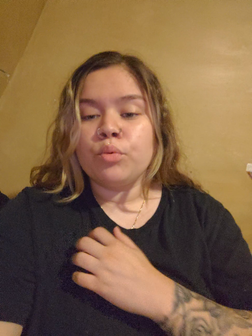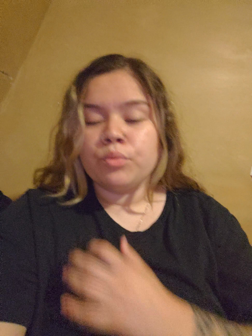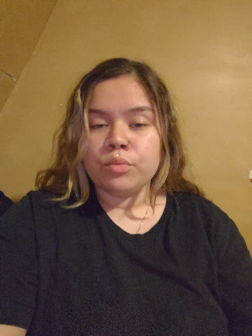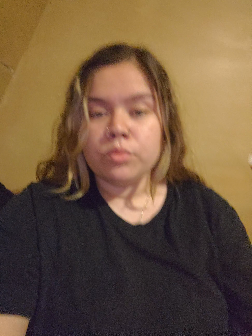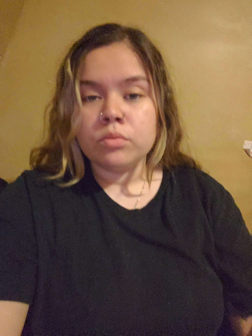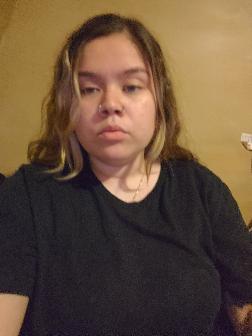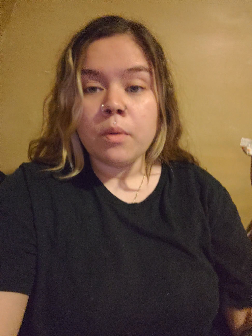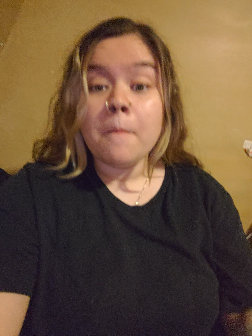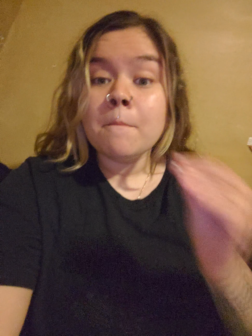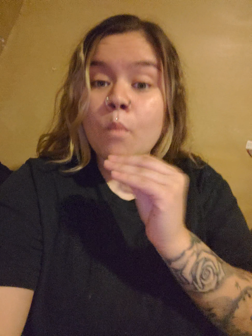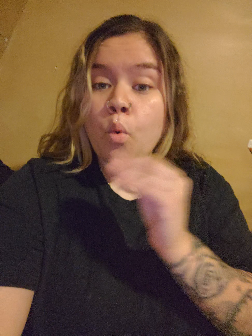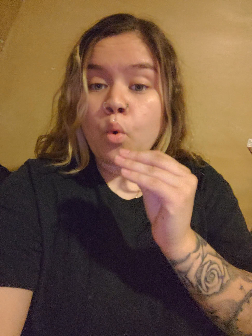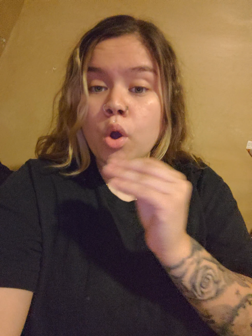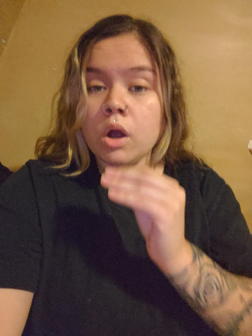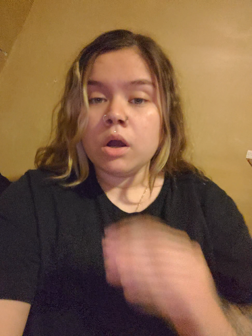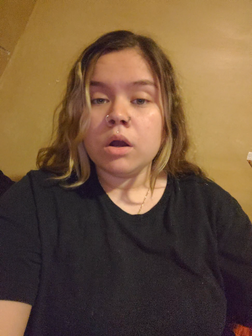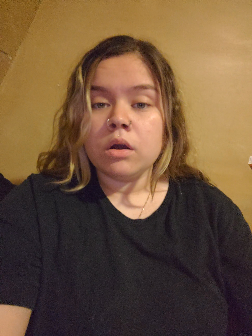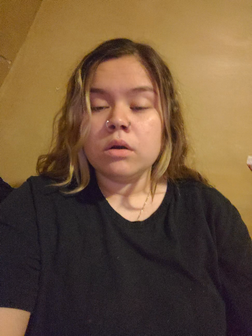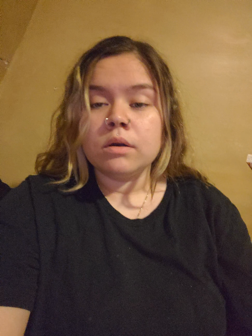more